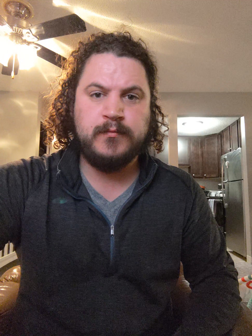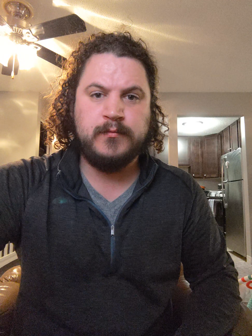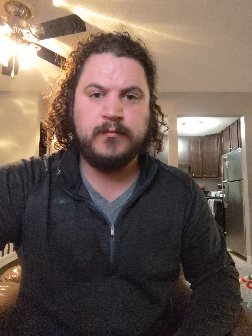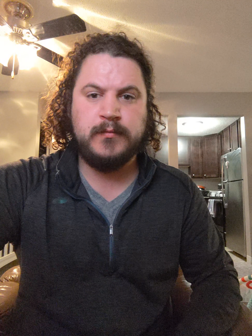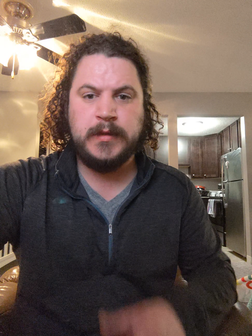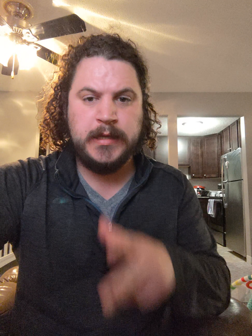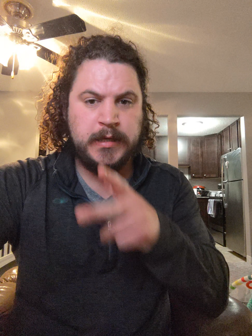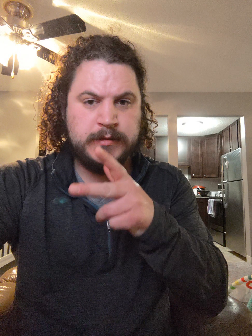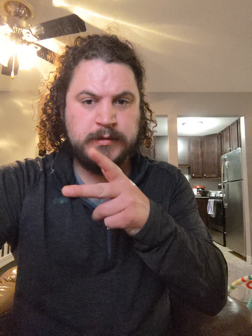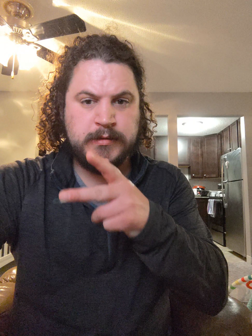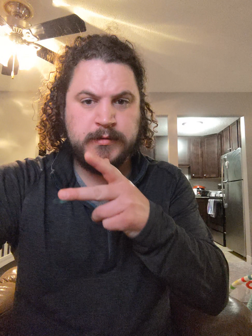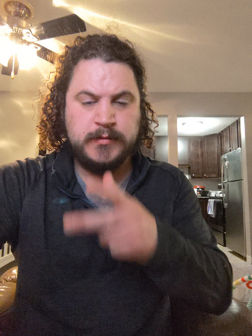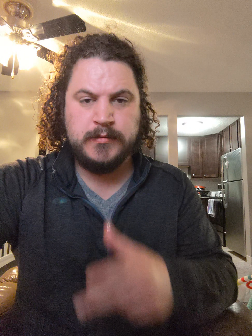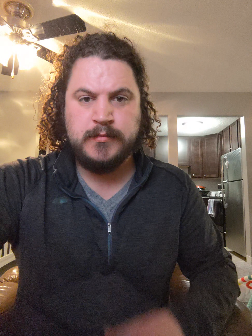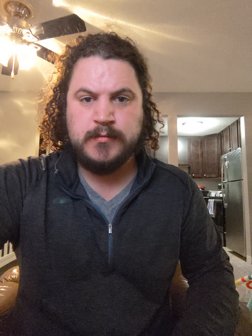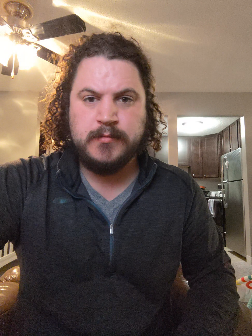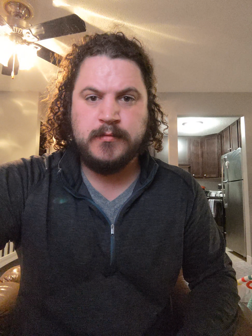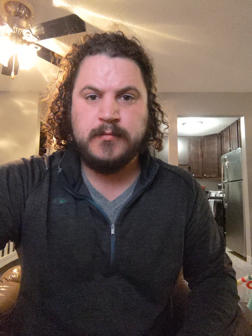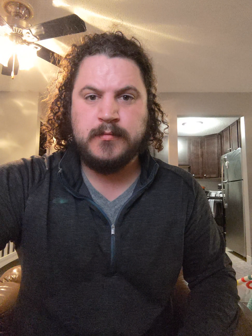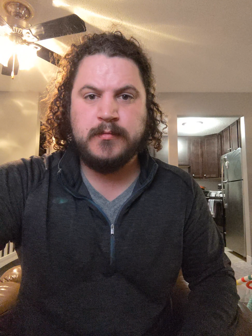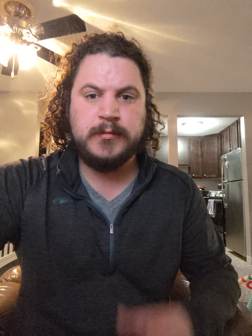hen